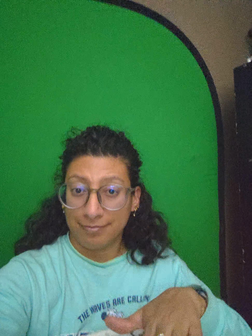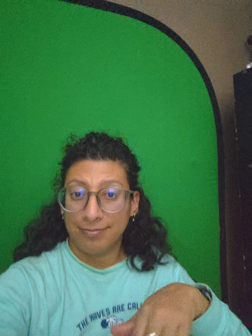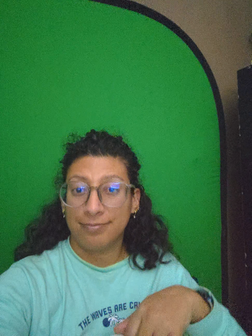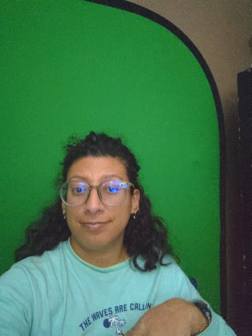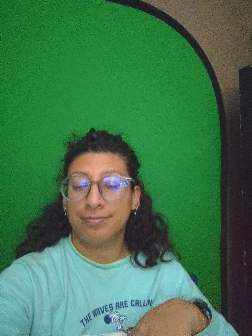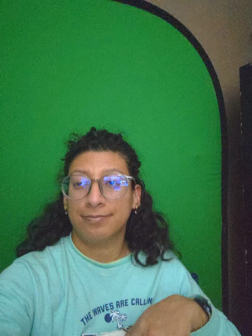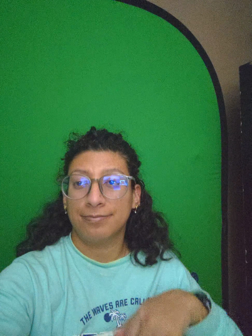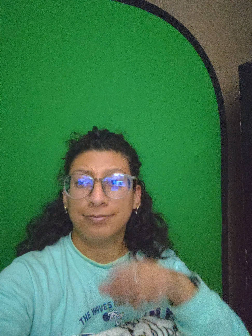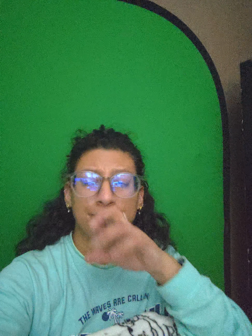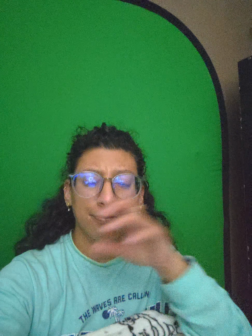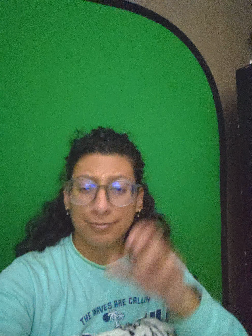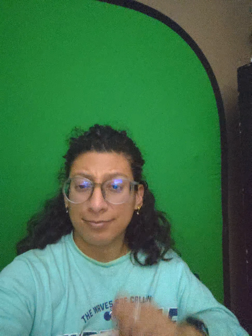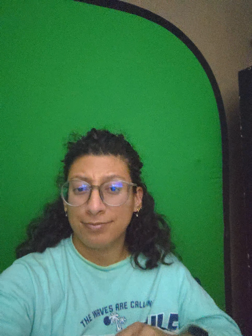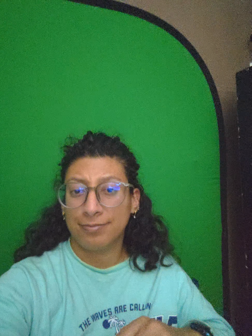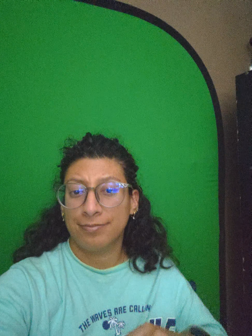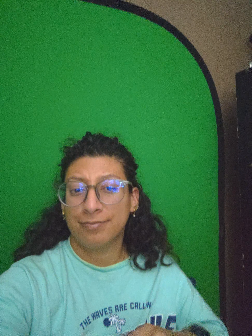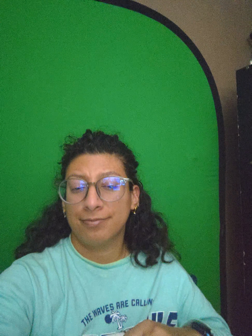old